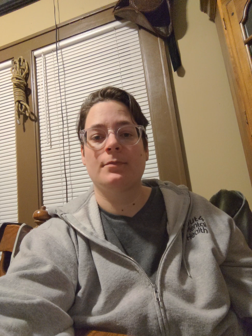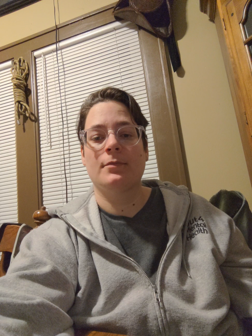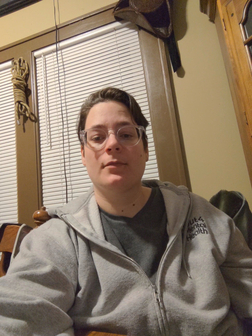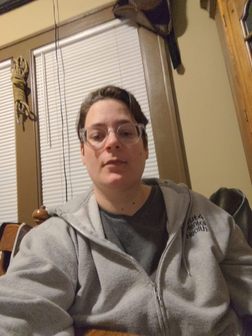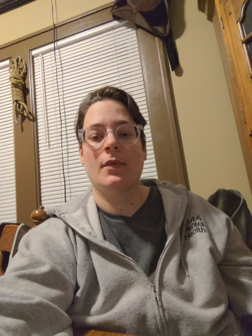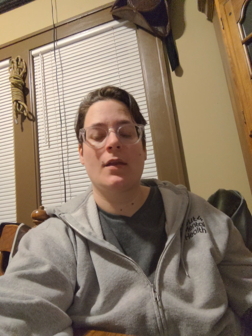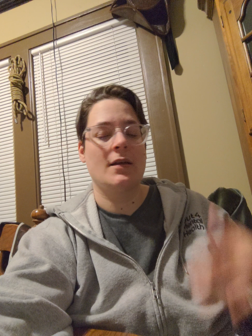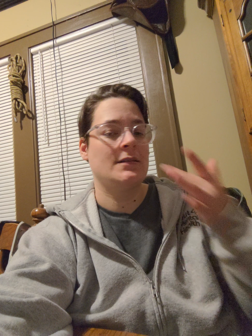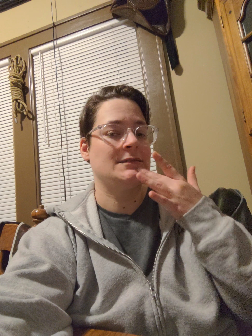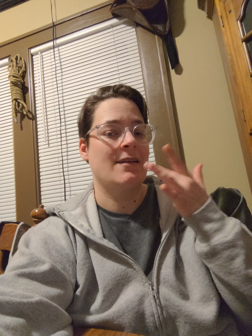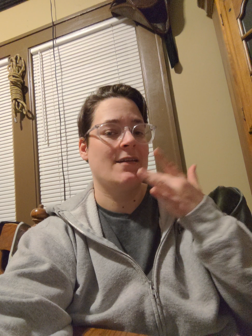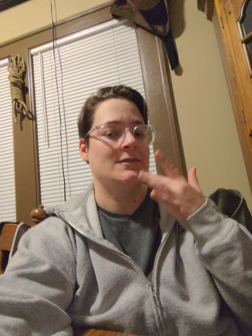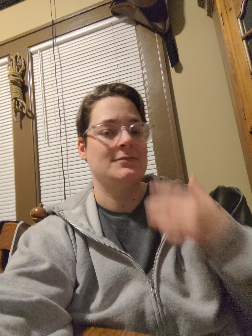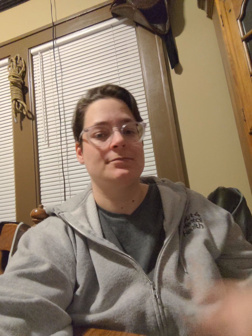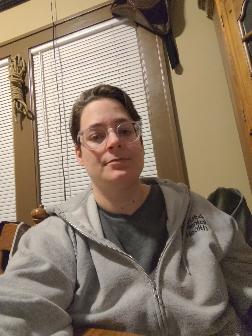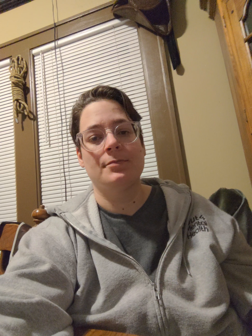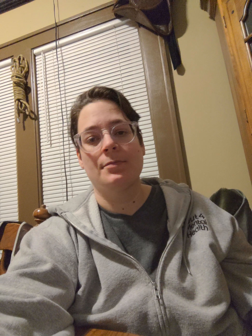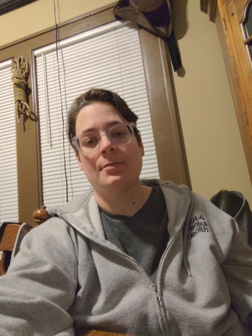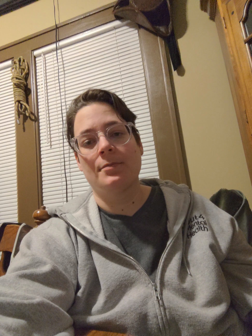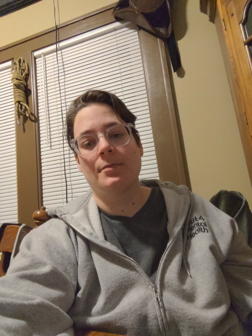taste